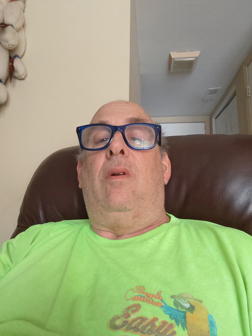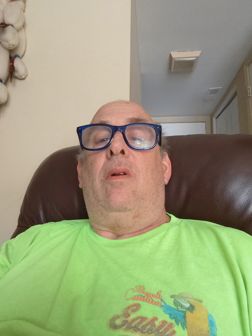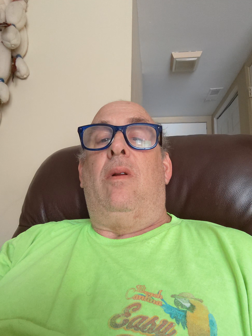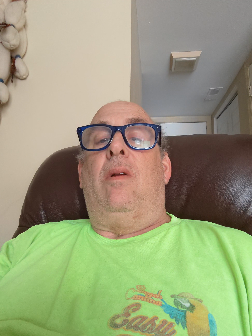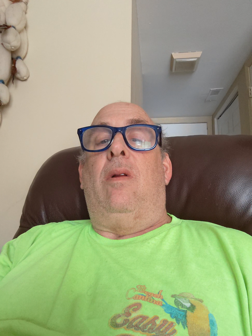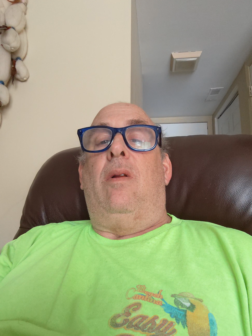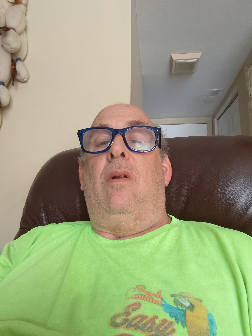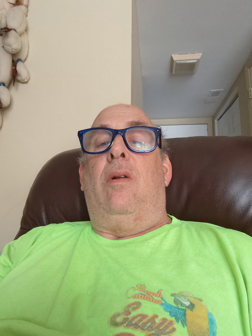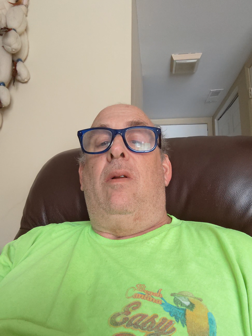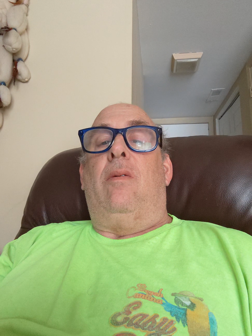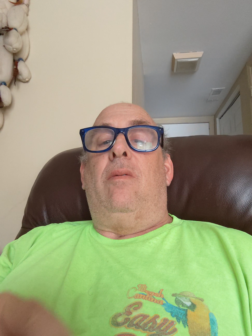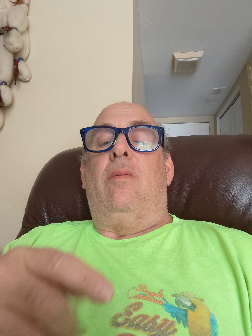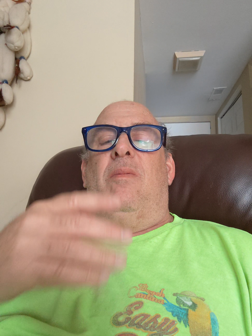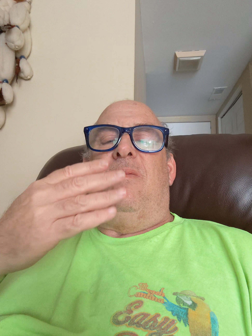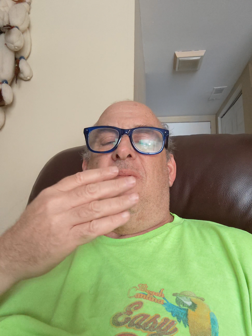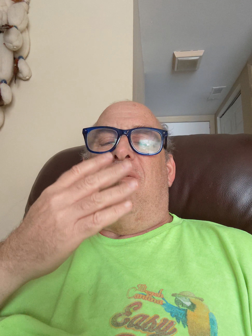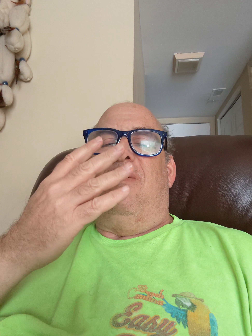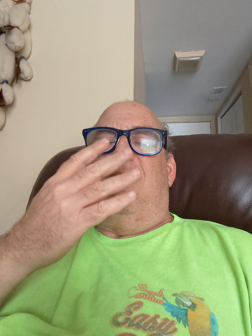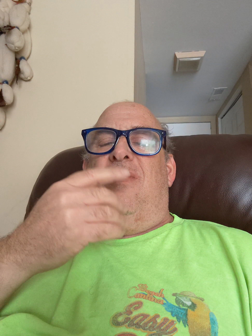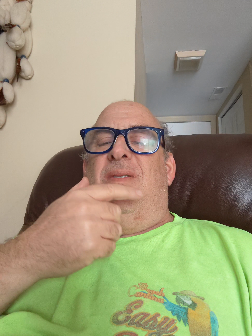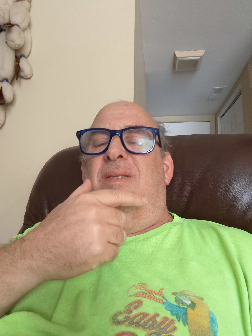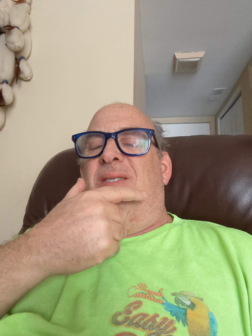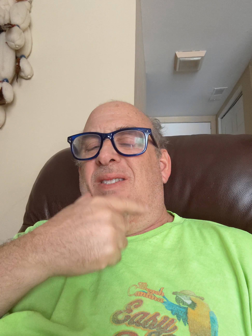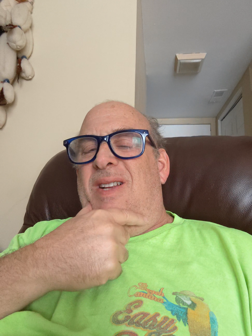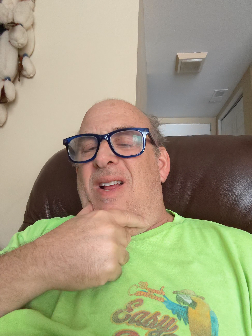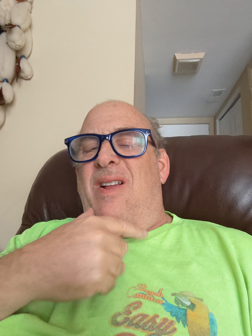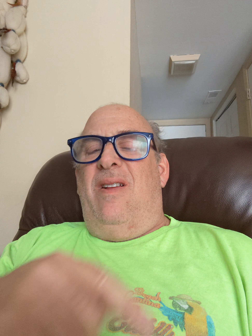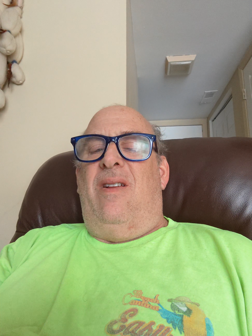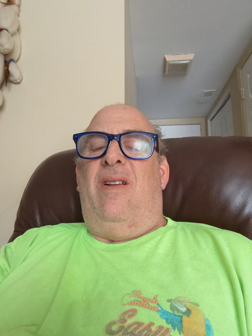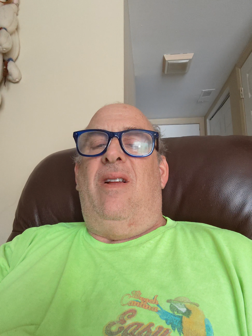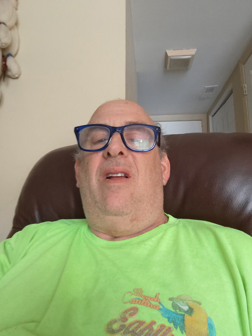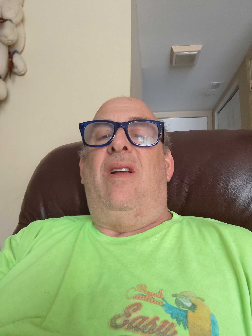sad